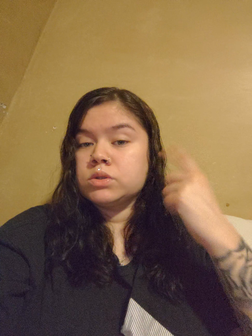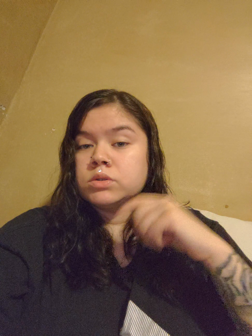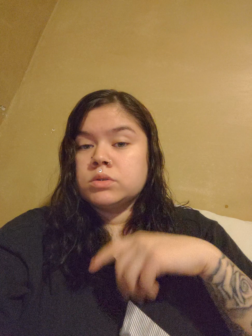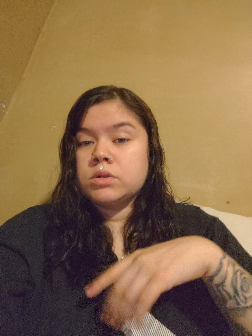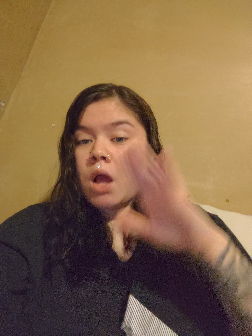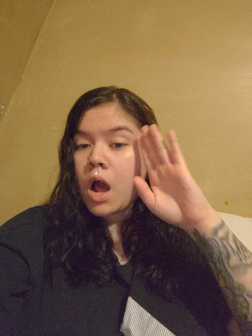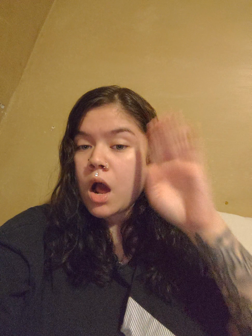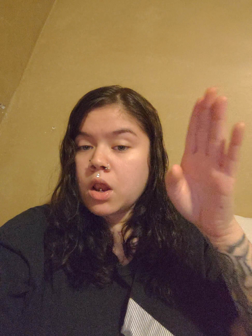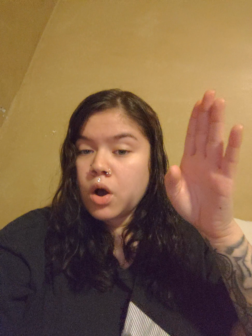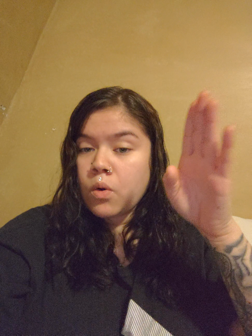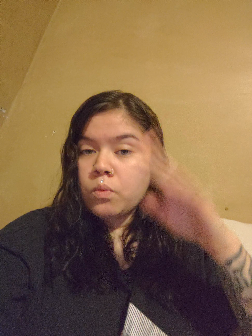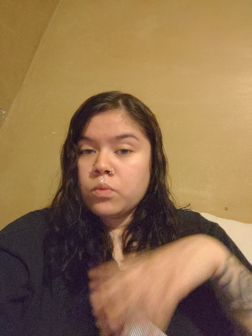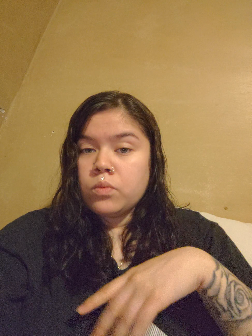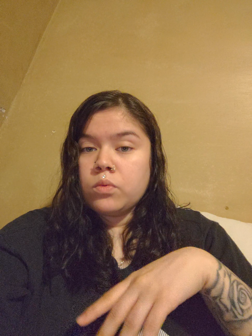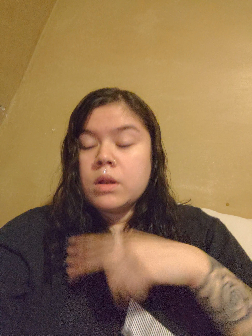hello